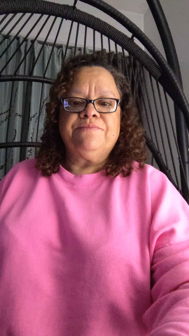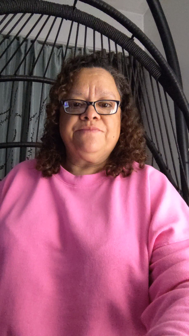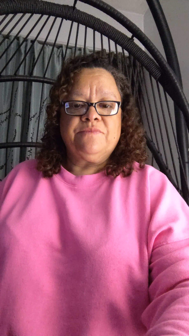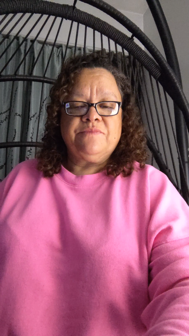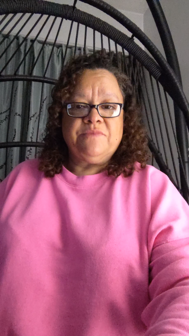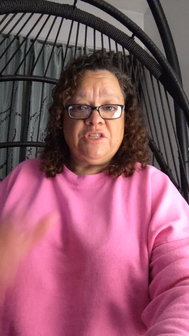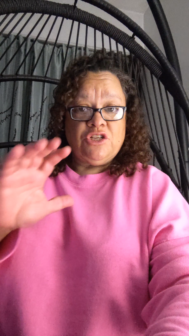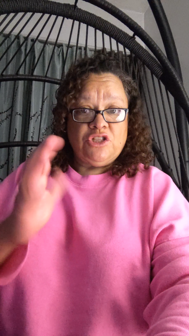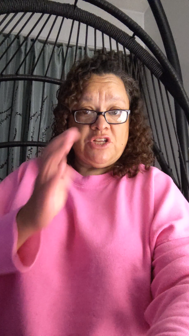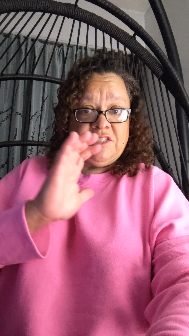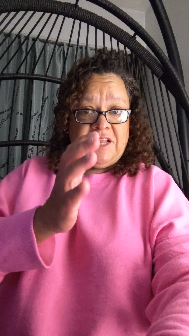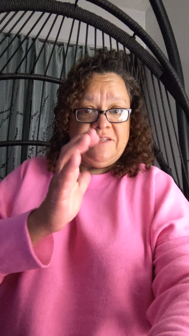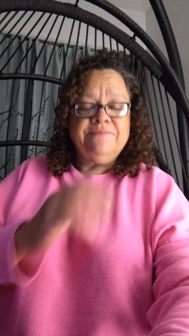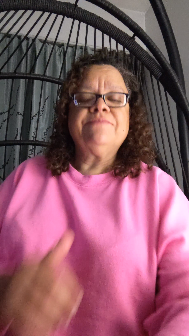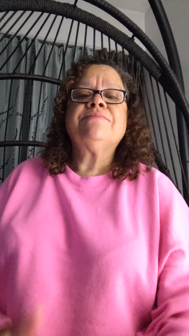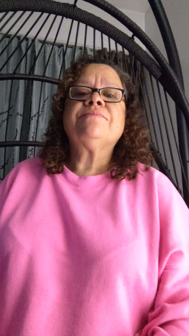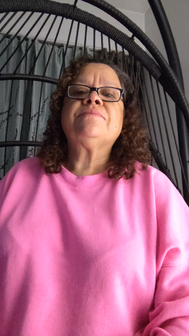cheese